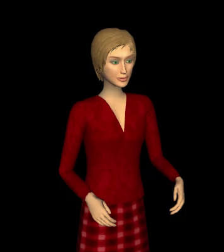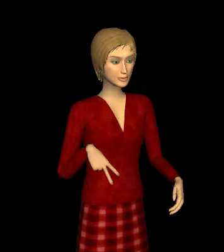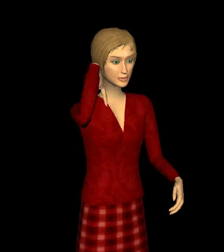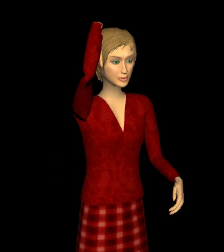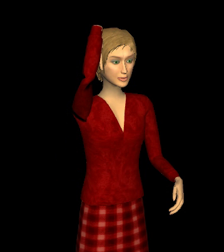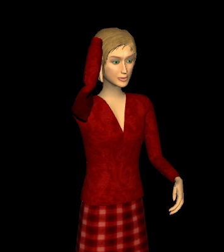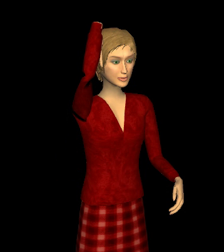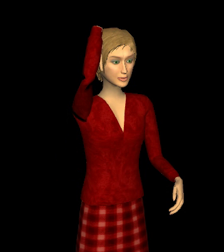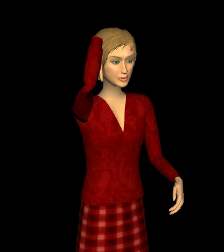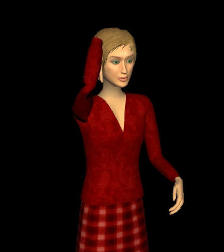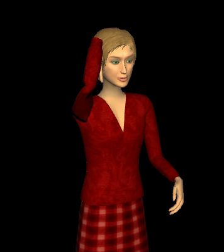كرز